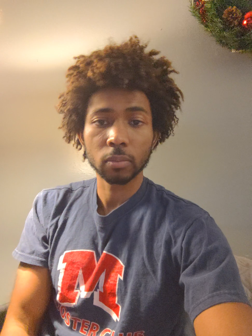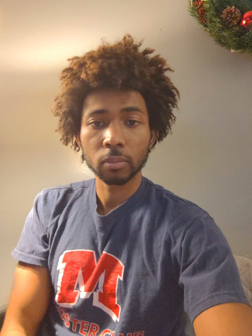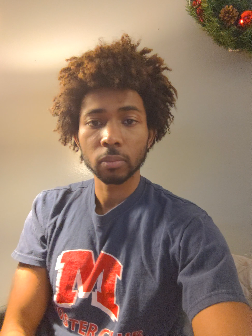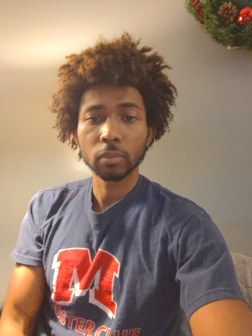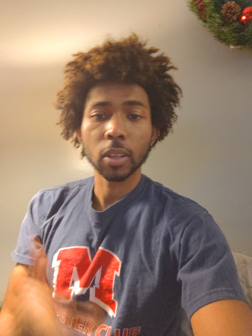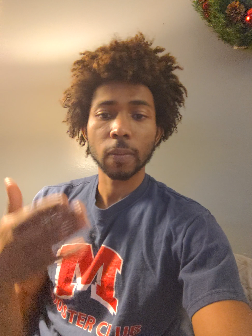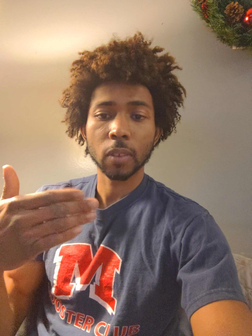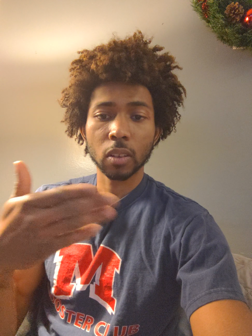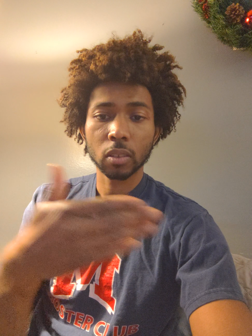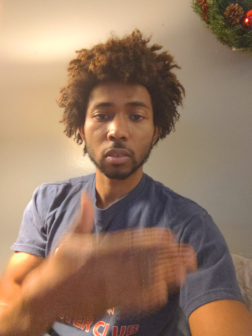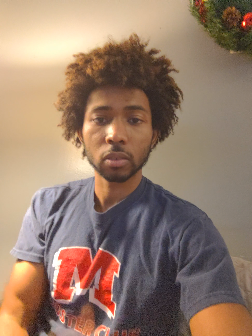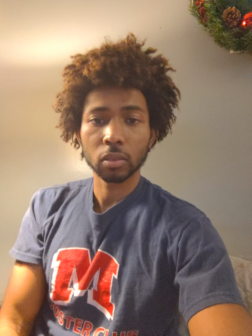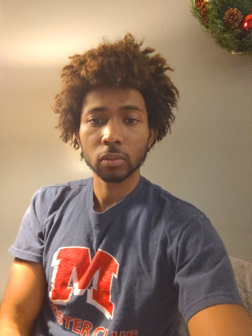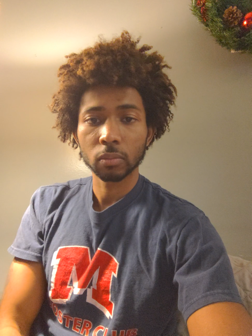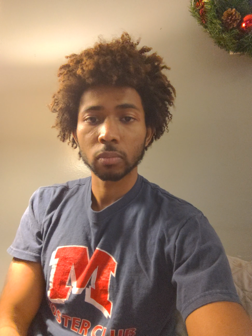fish